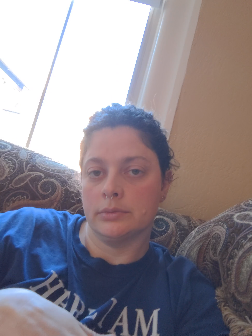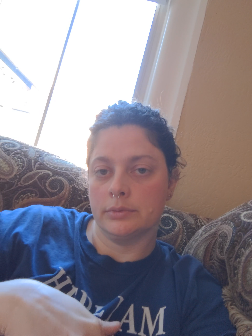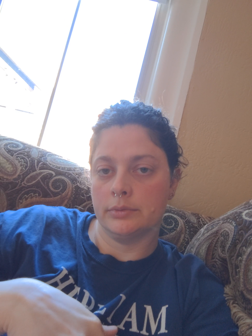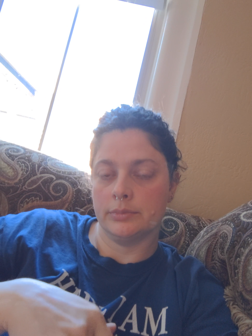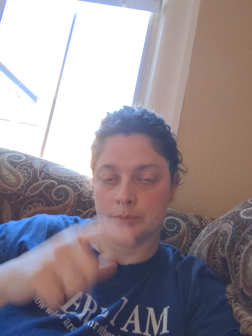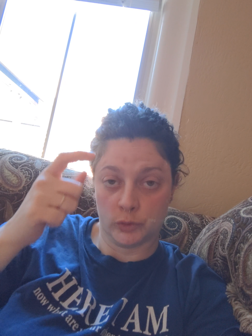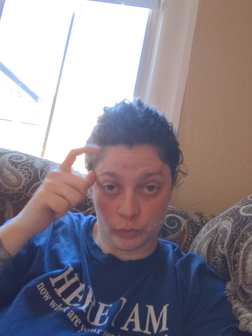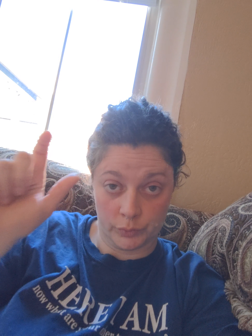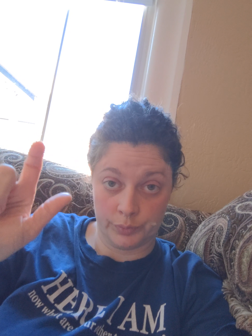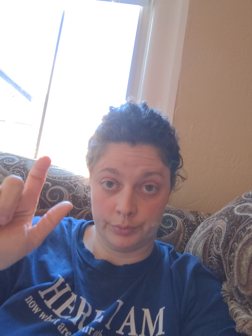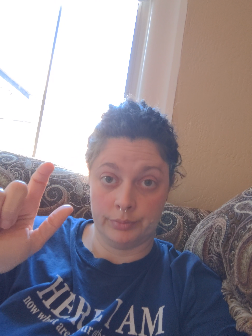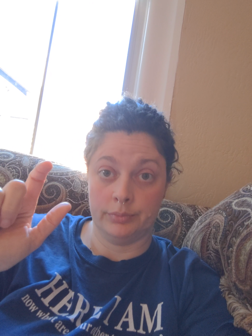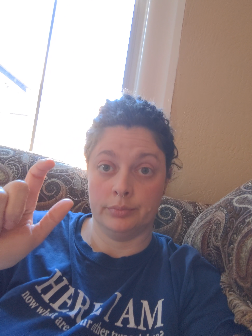moon